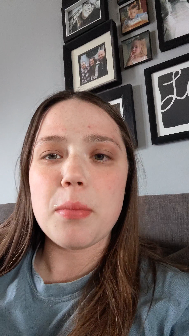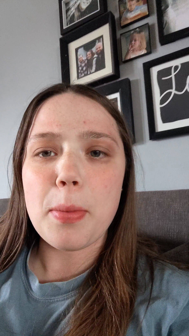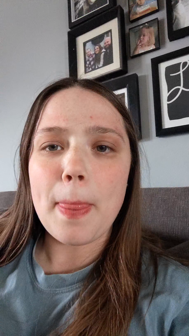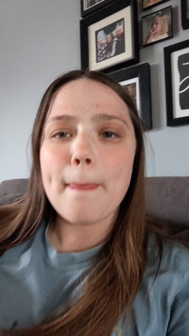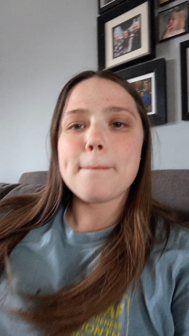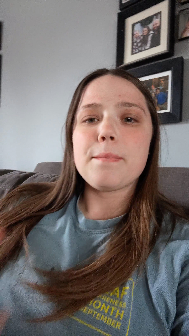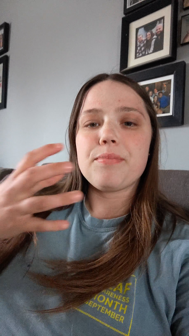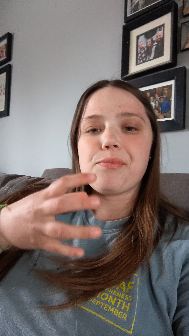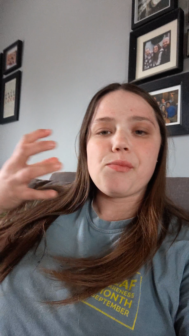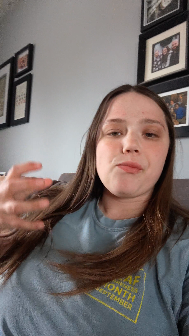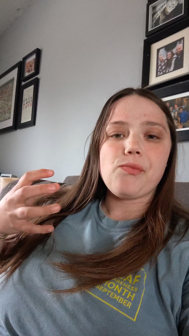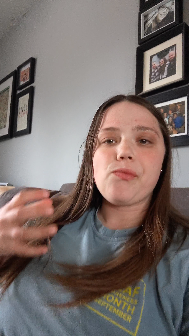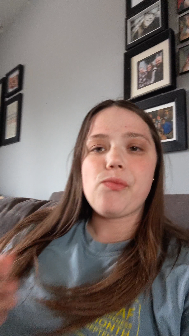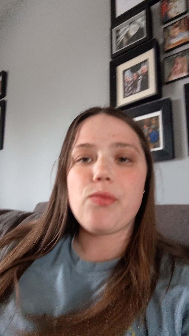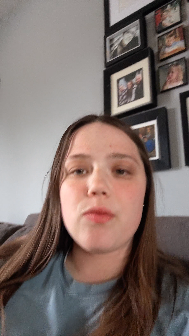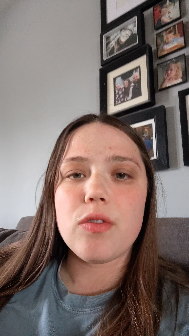much